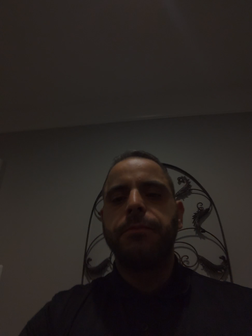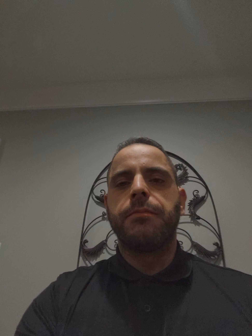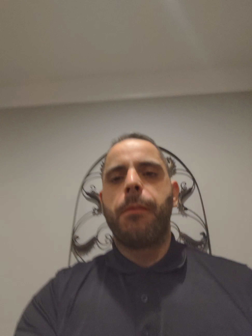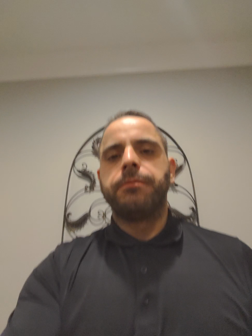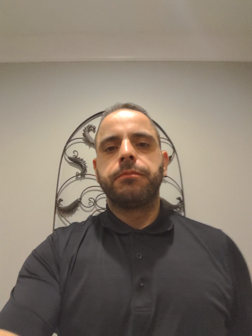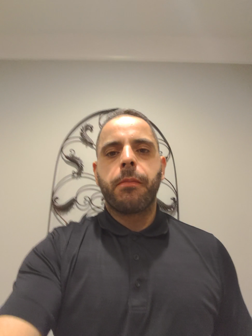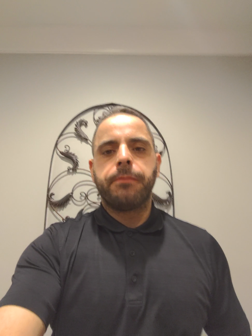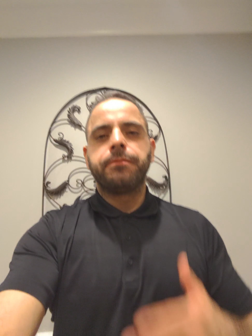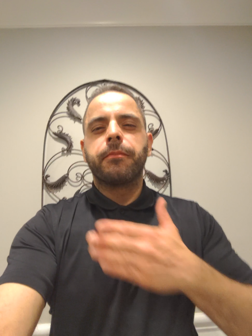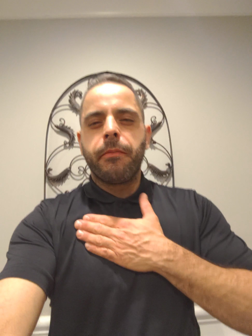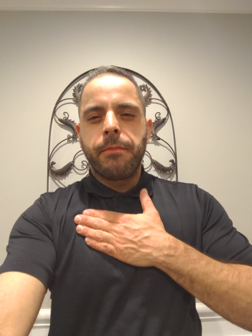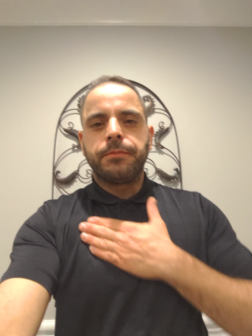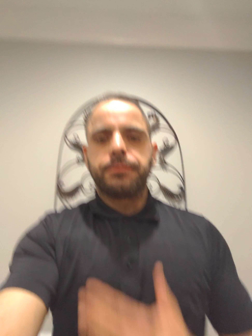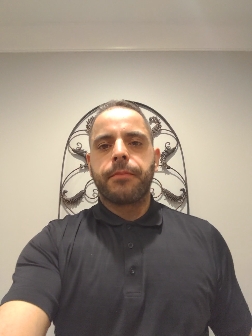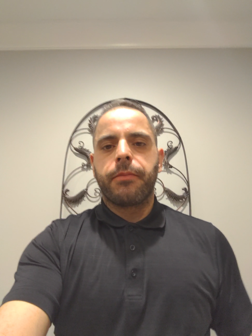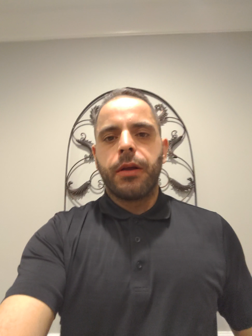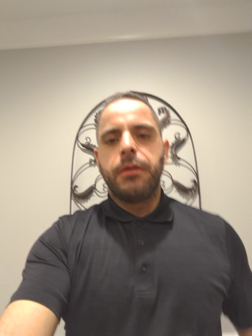my